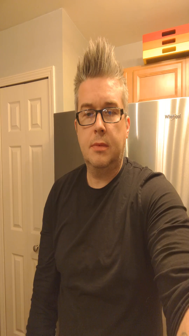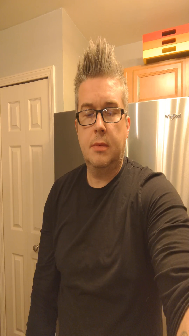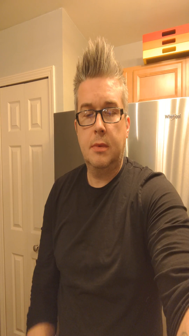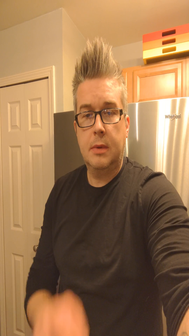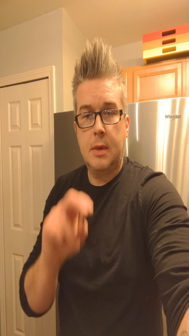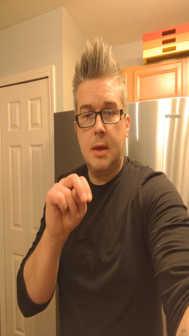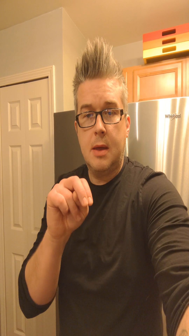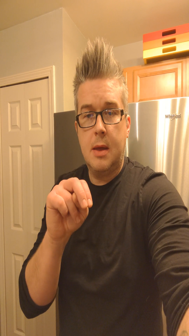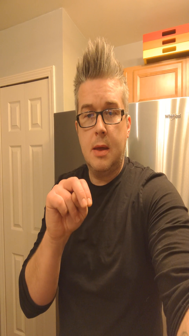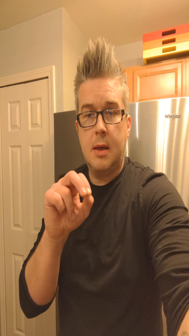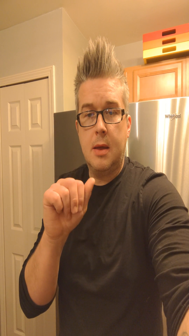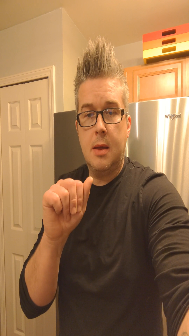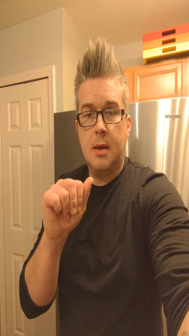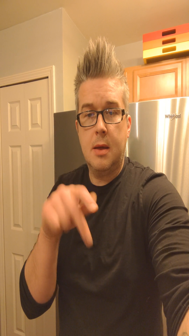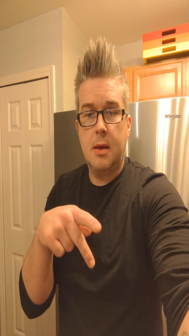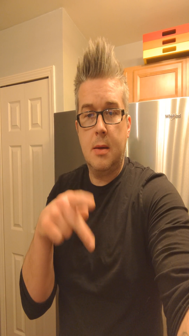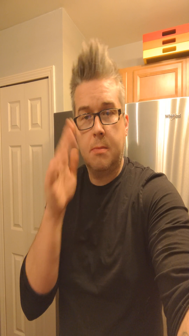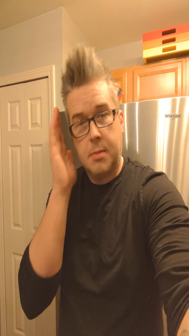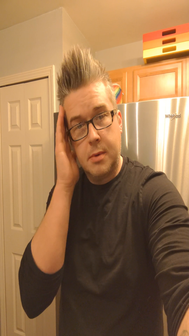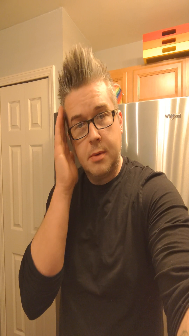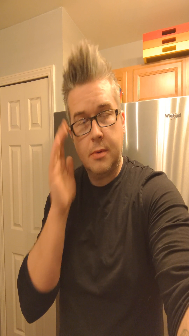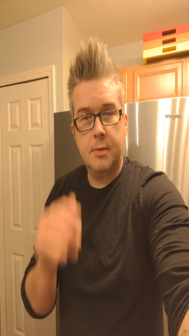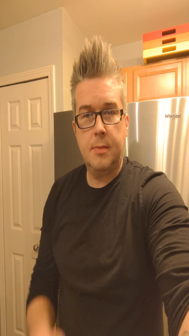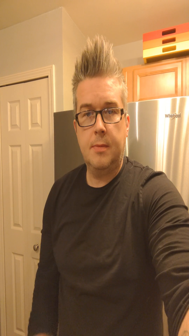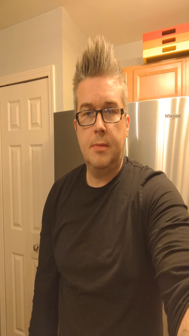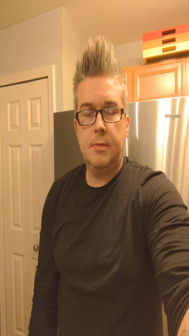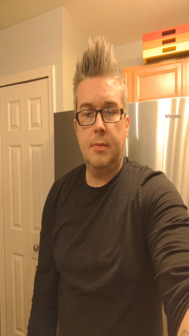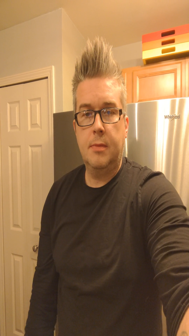nap